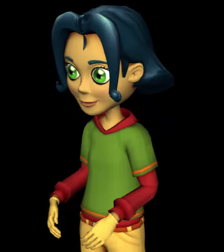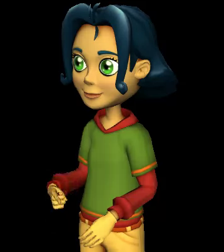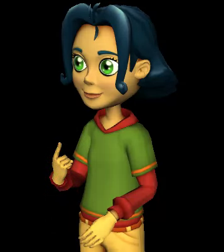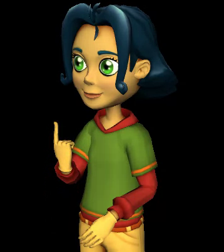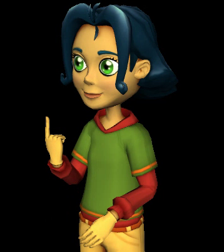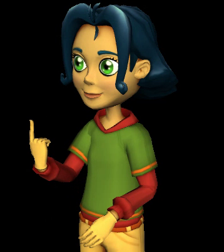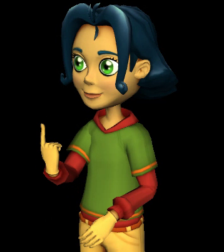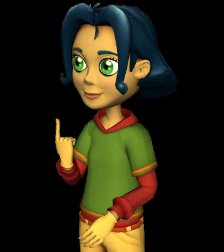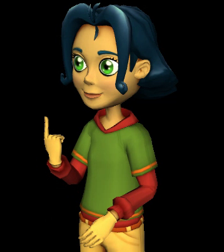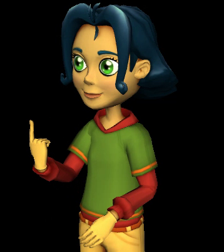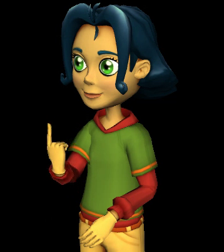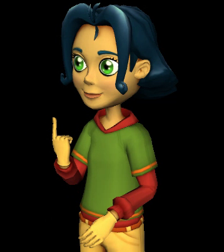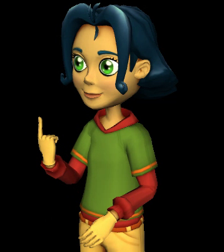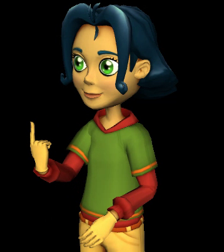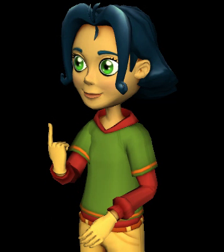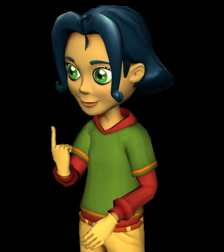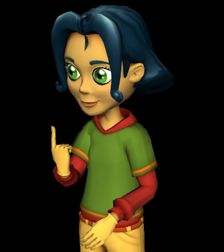يدير